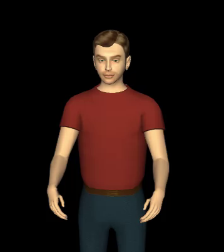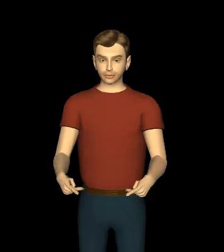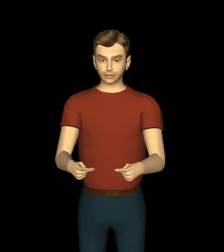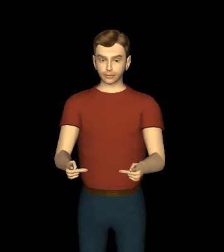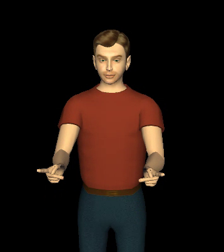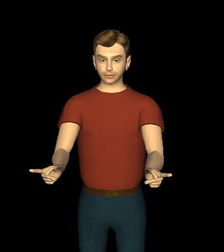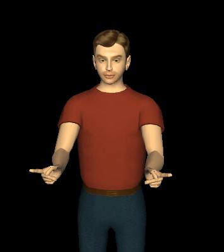إعلان عام